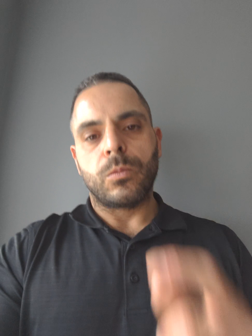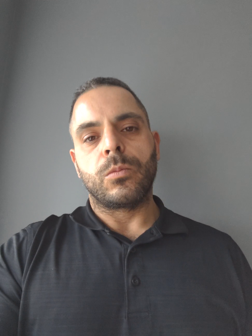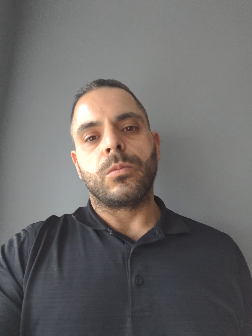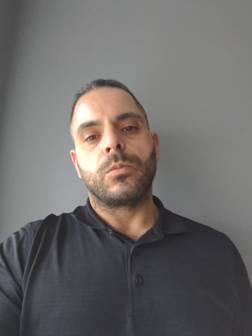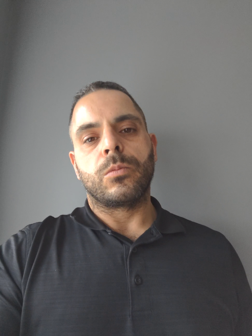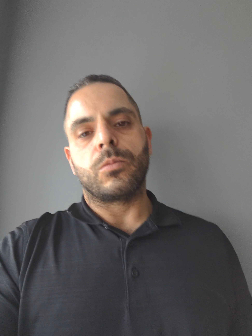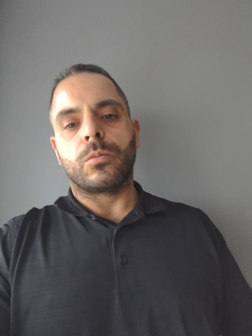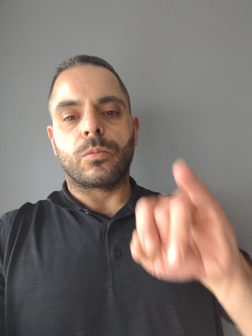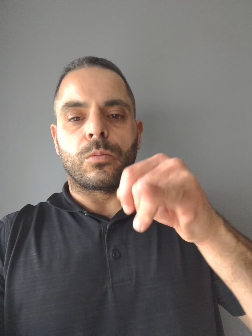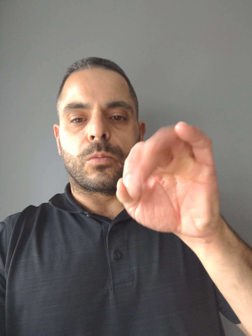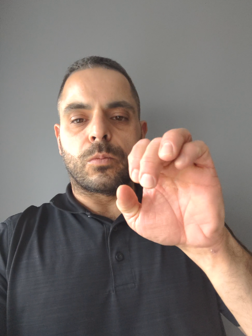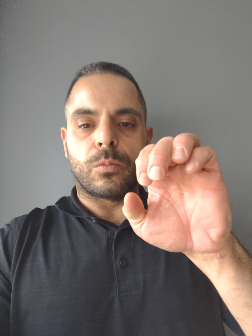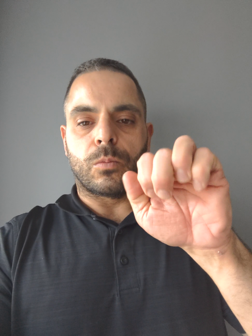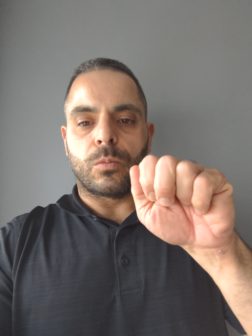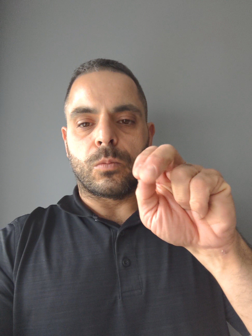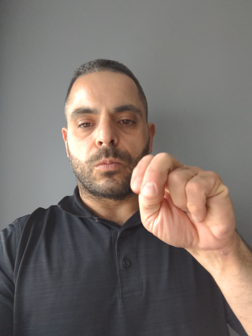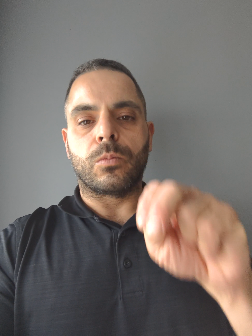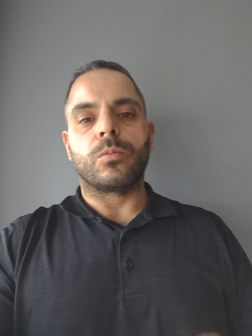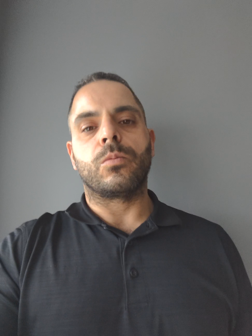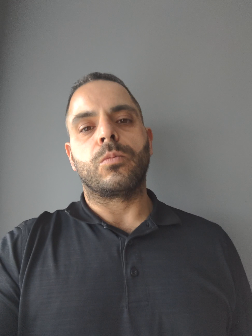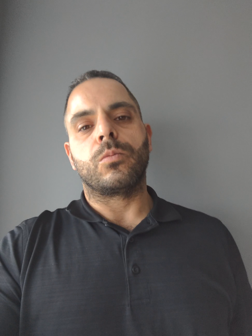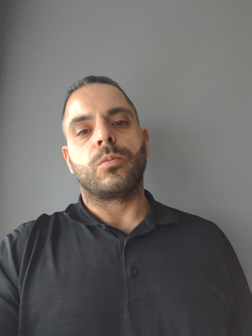jeans